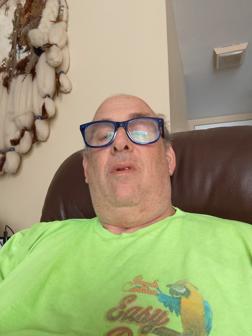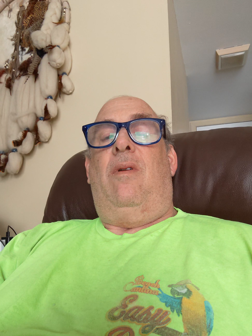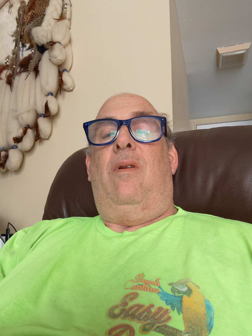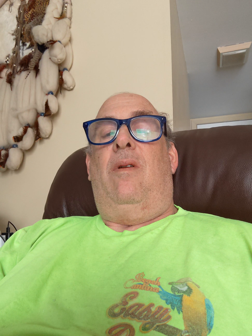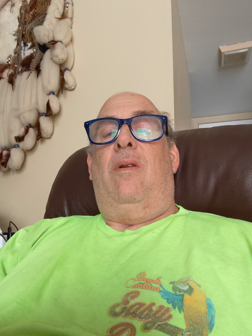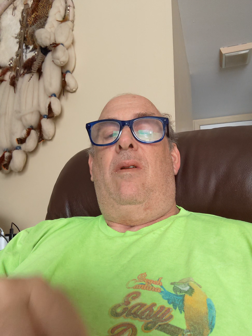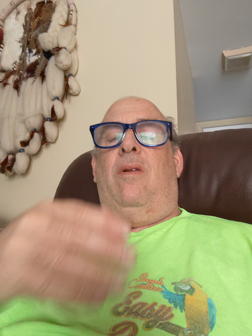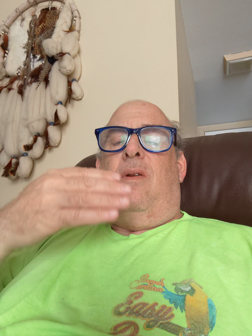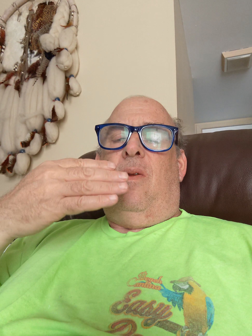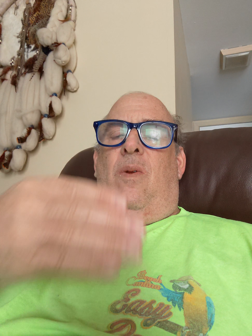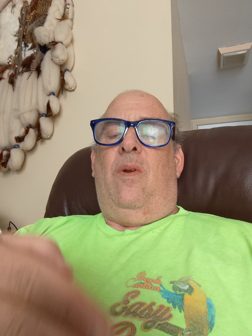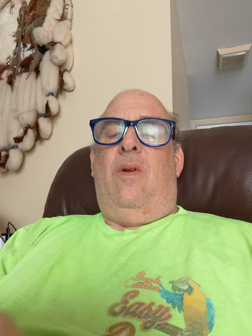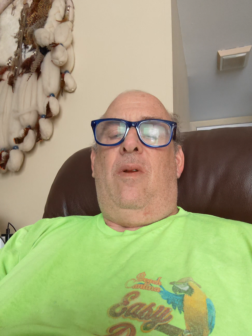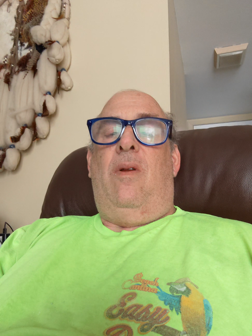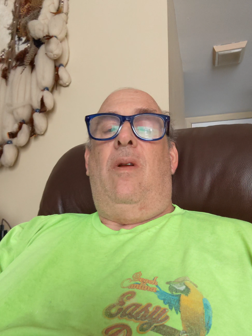close